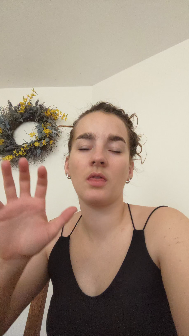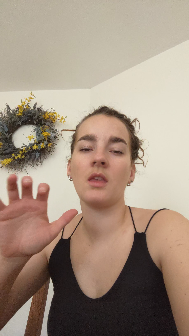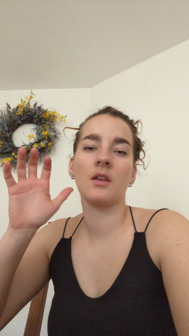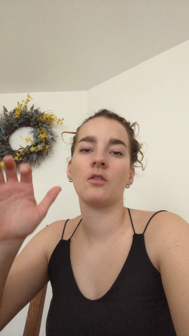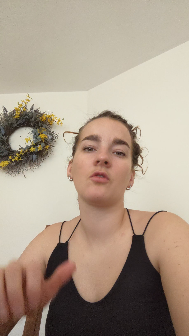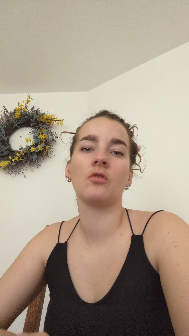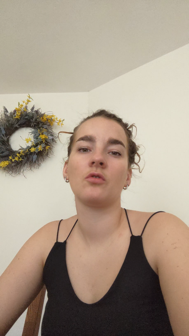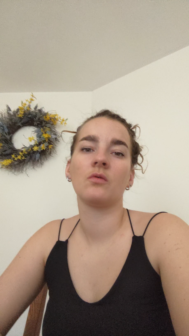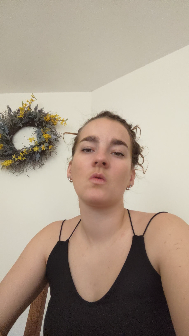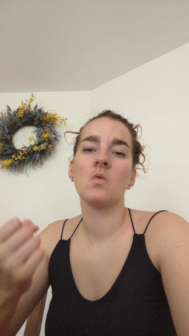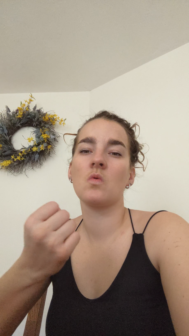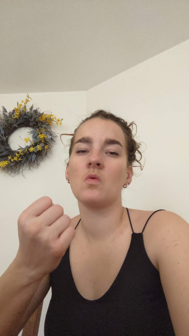hold